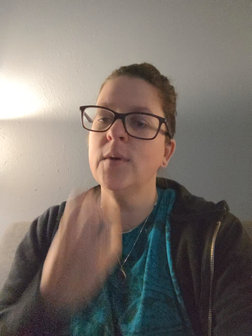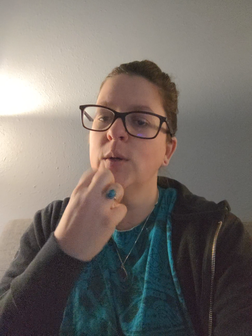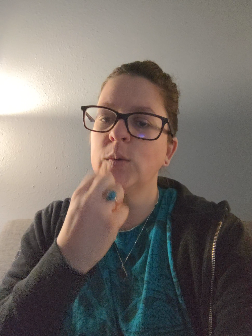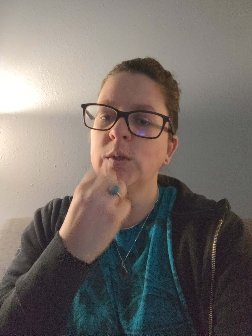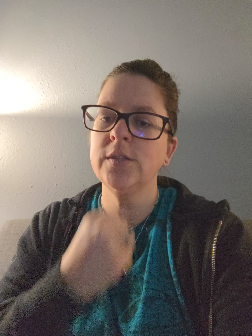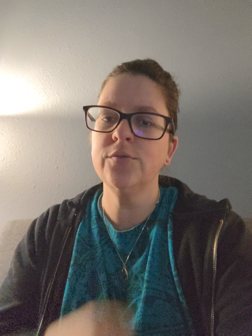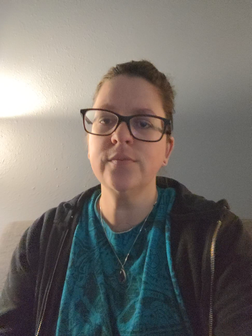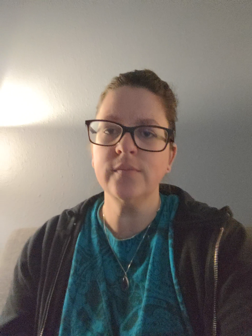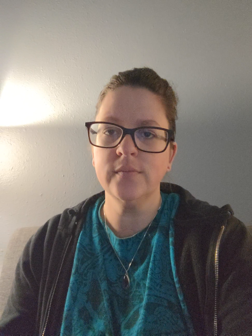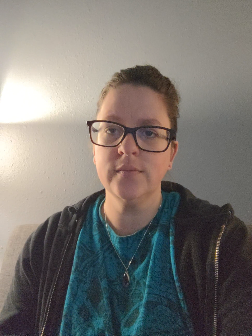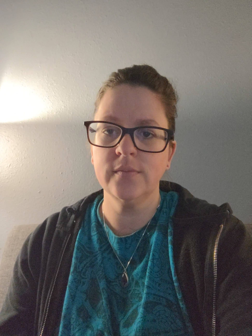underwear